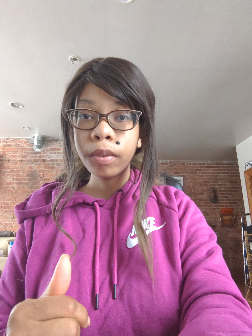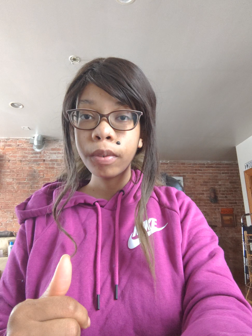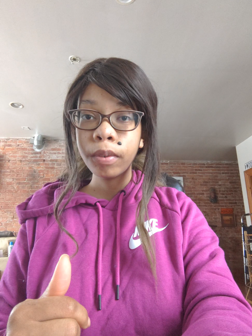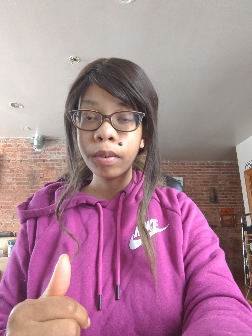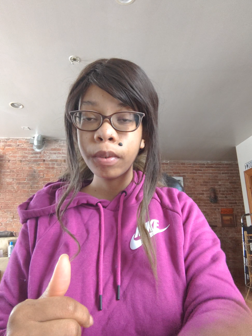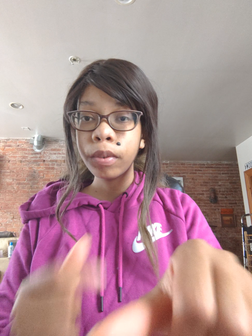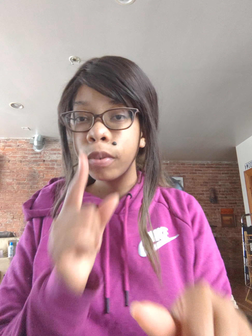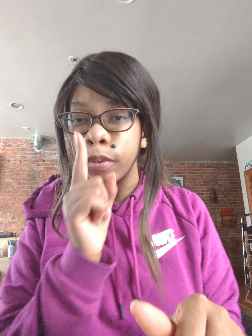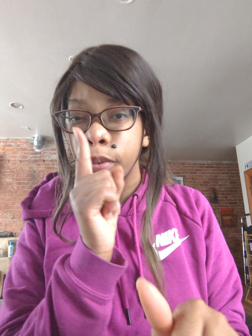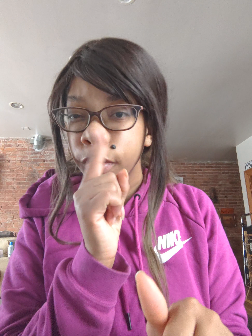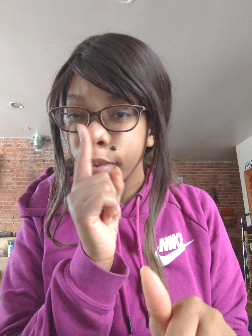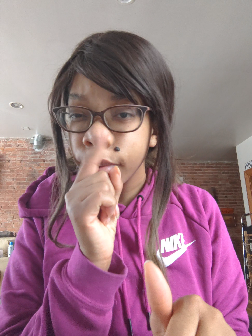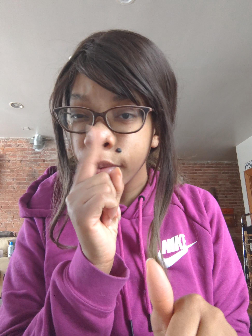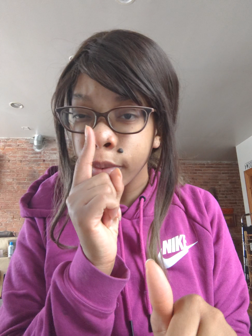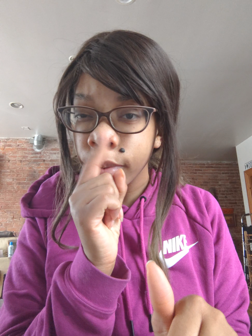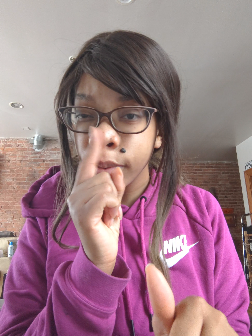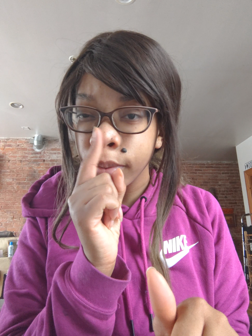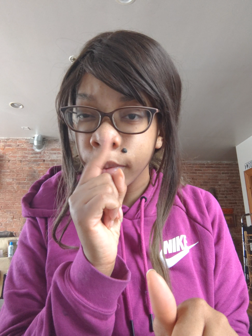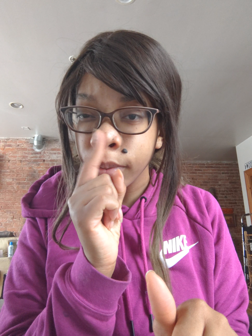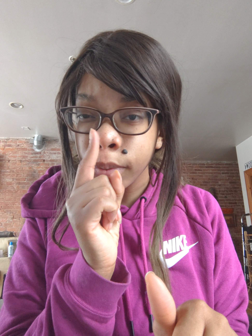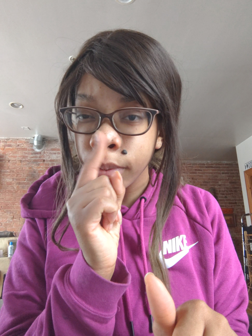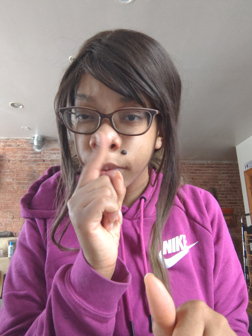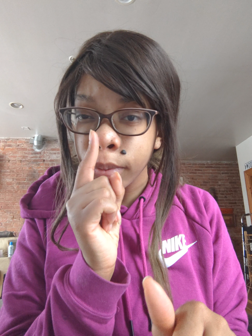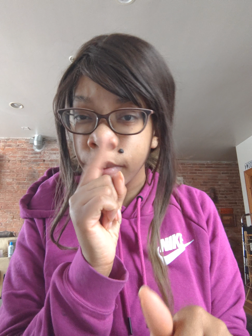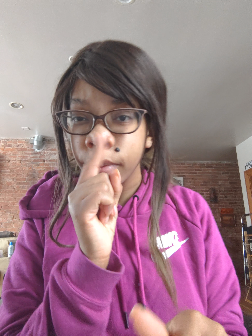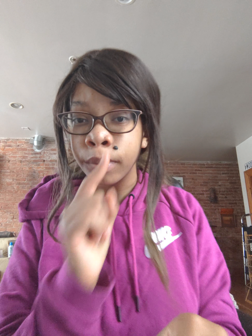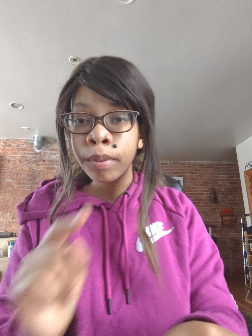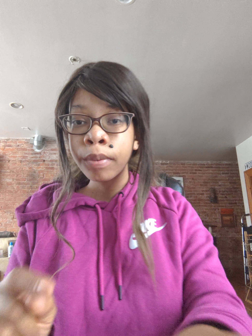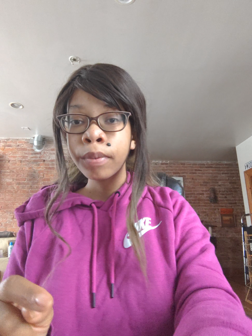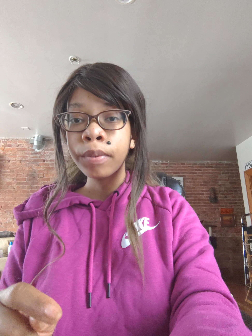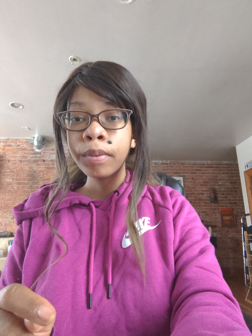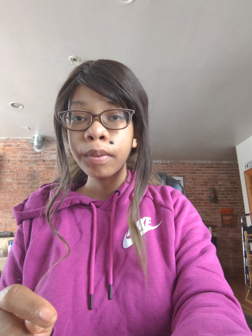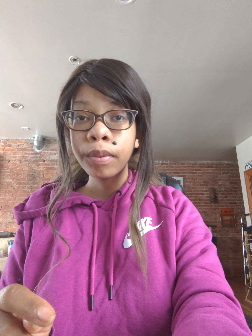mouse